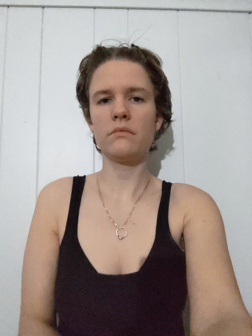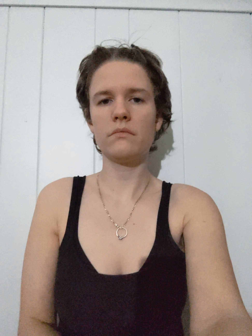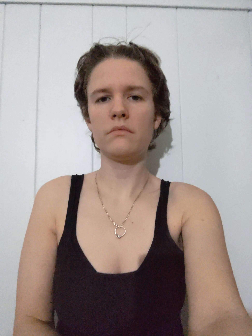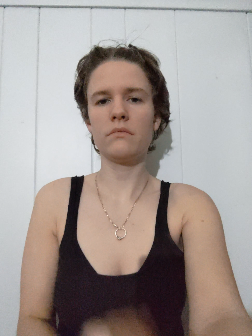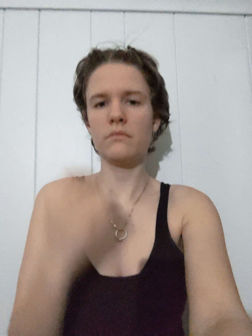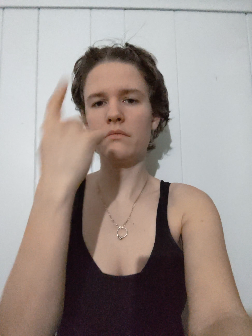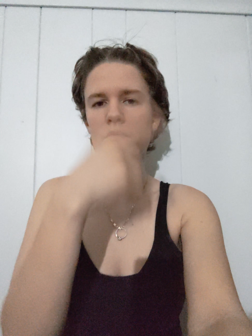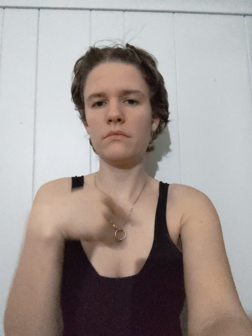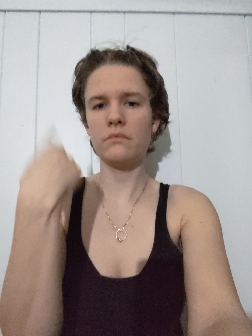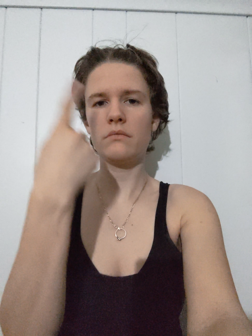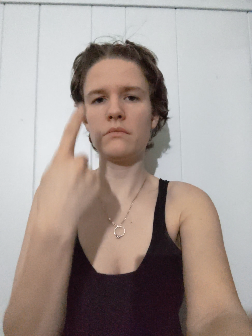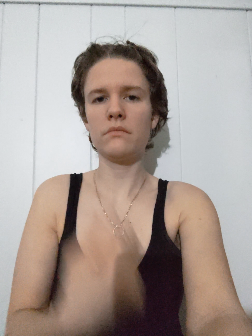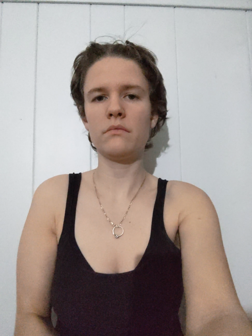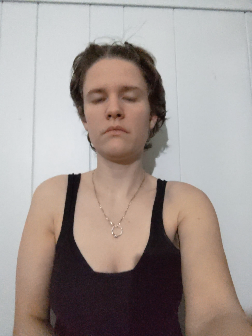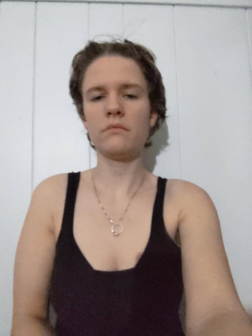look